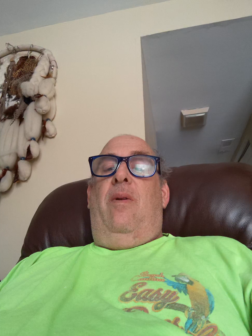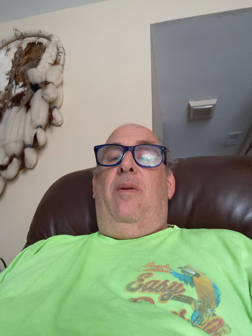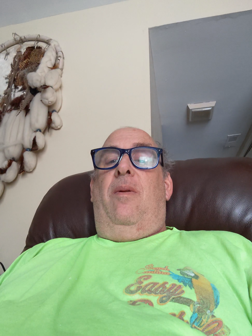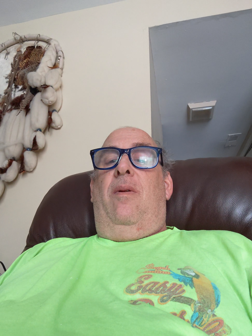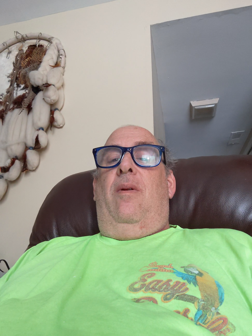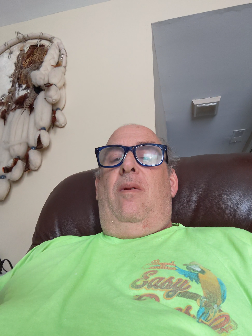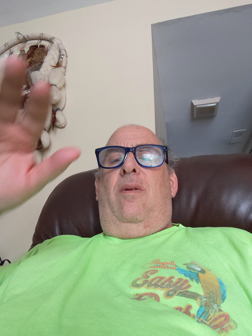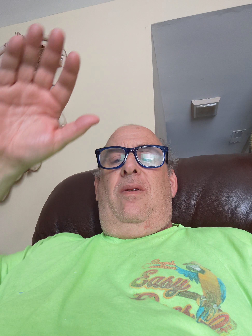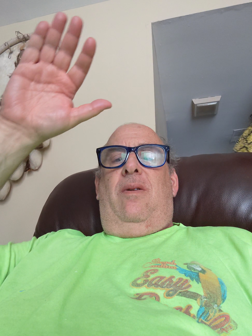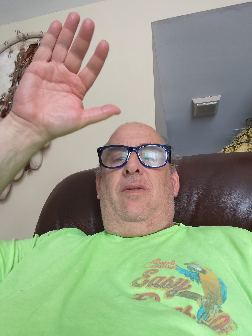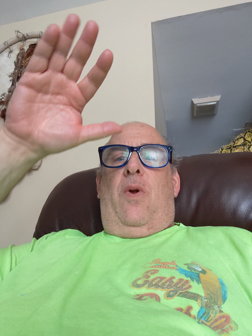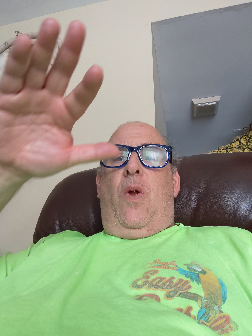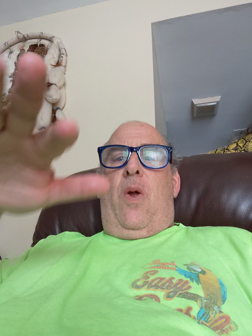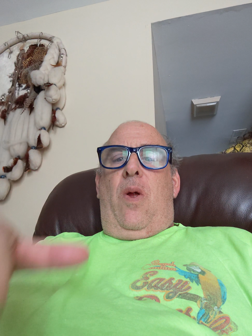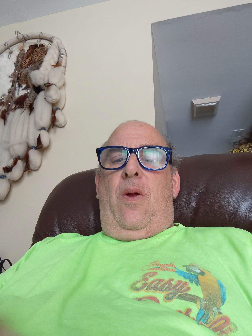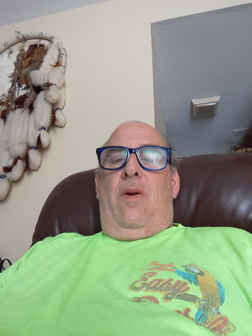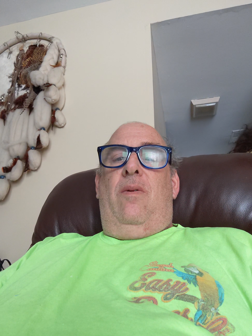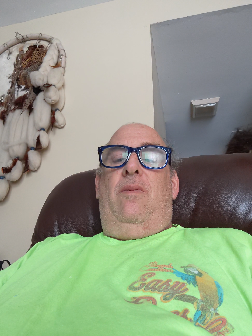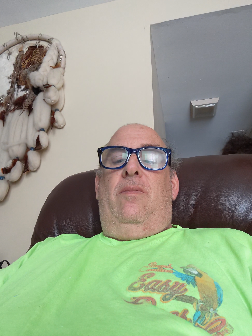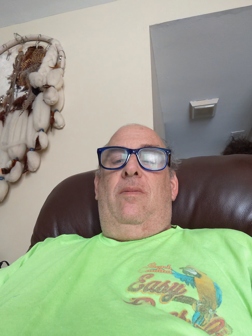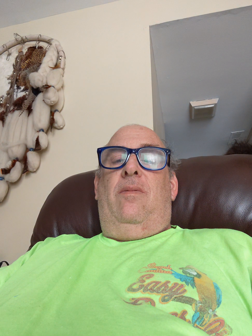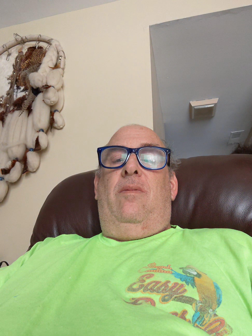snow